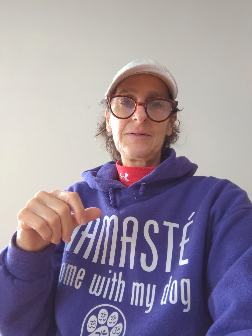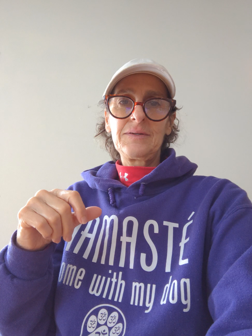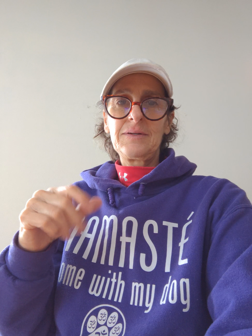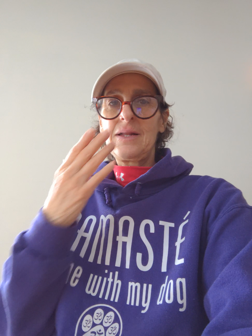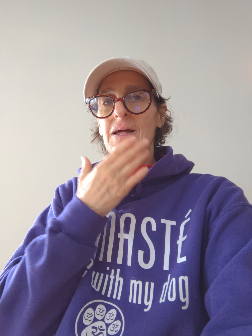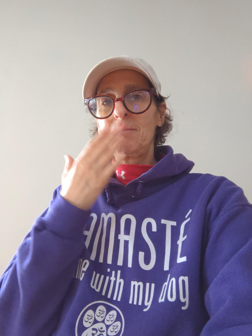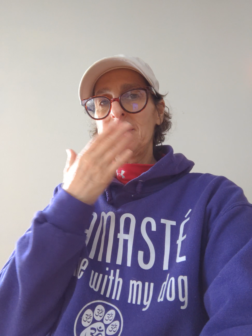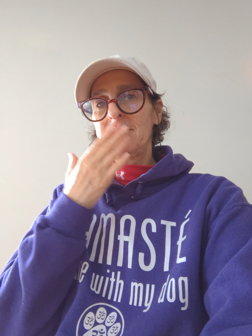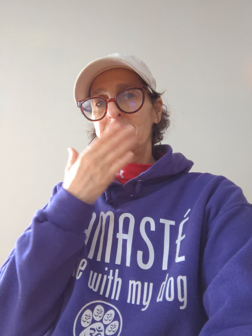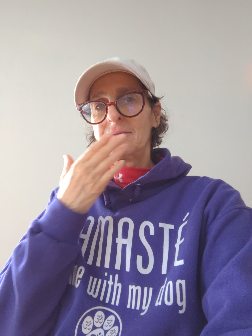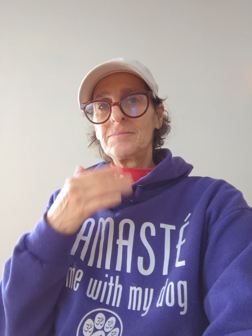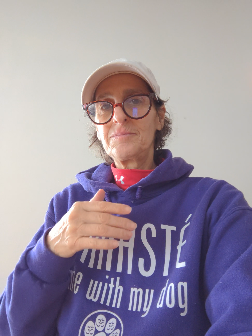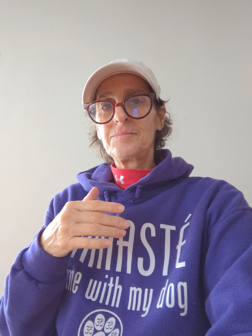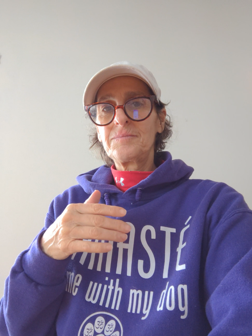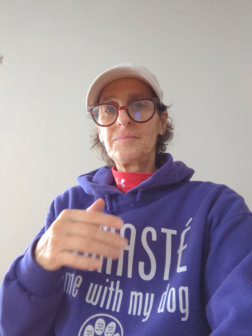napkin